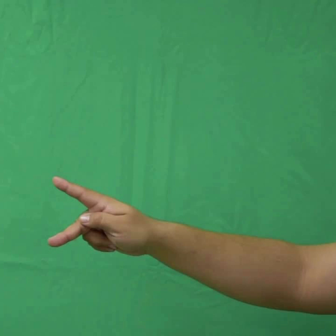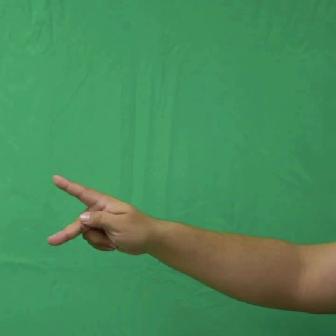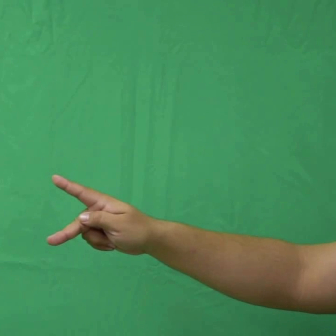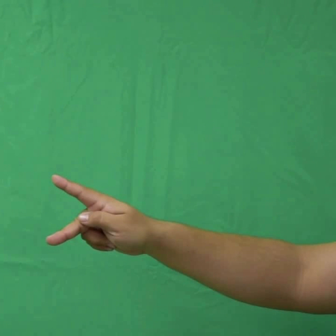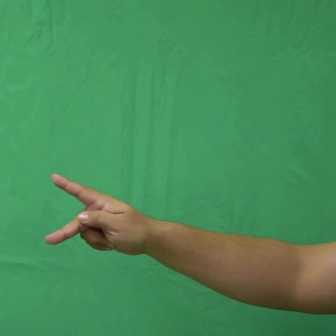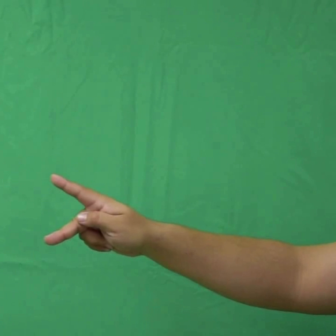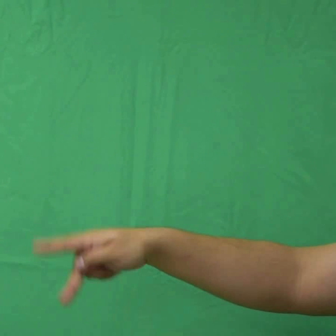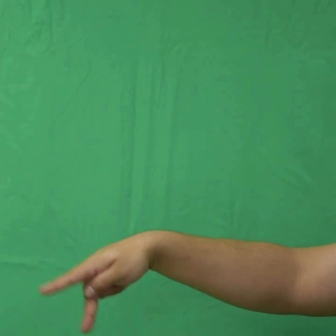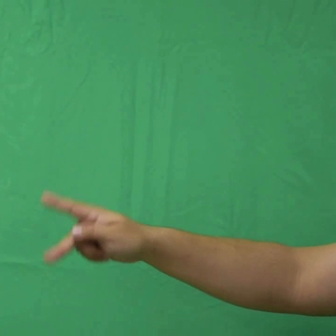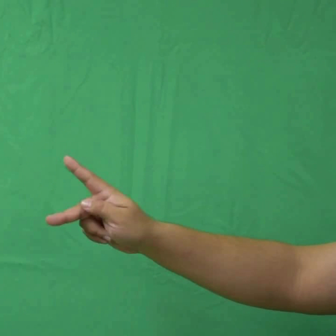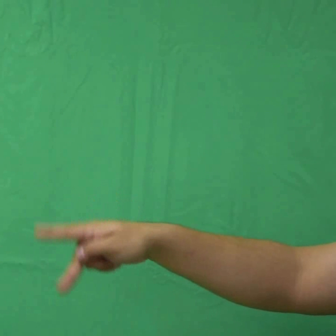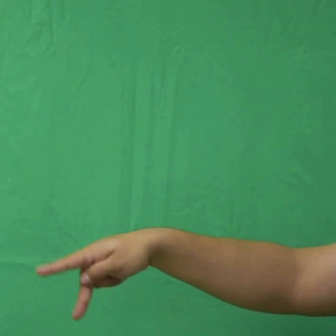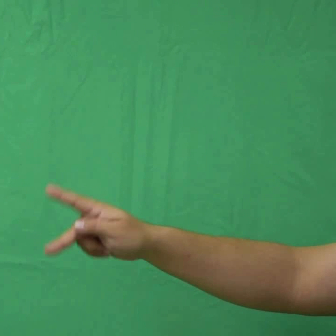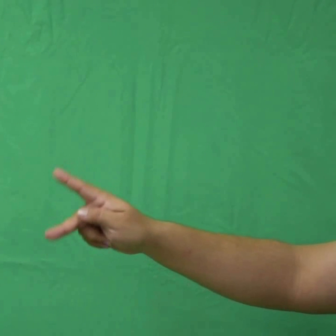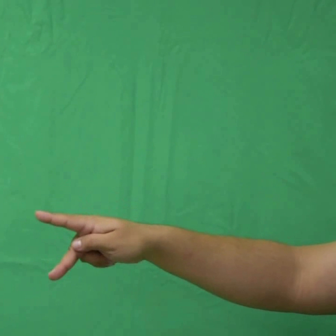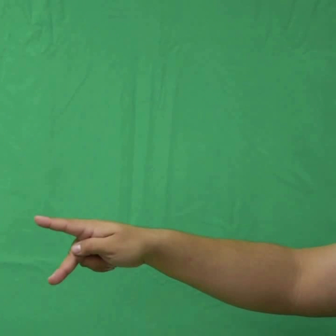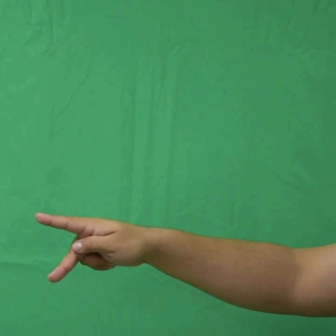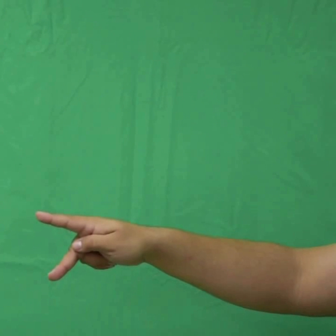K